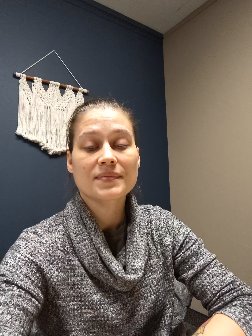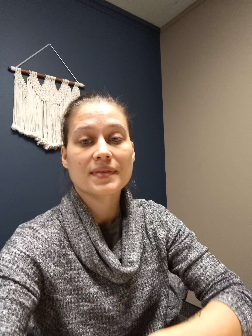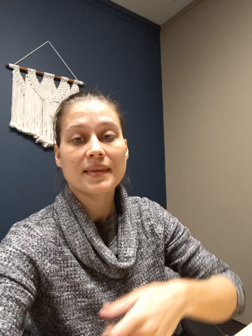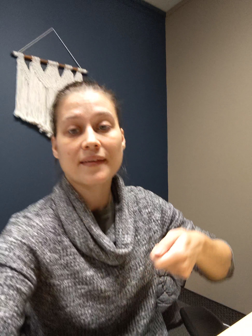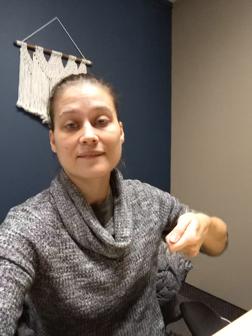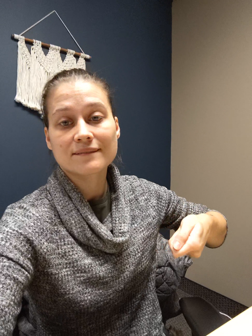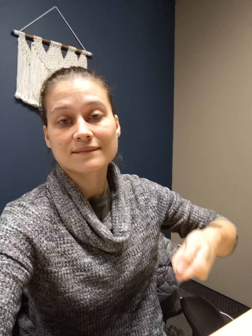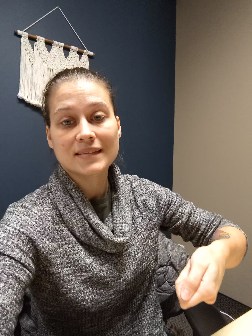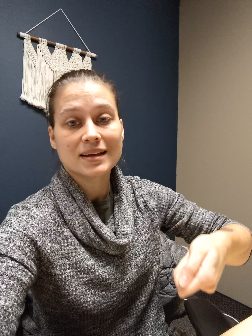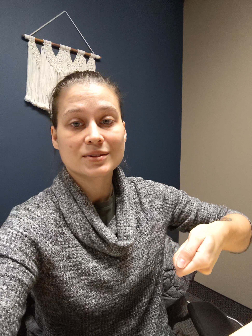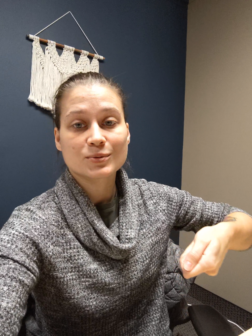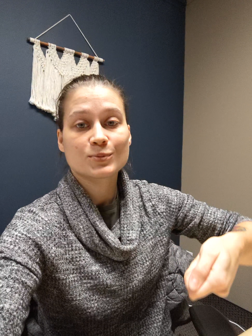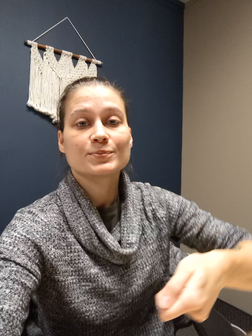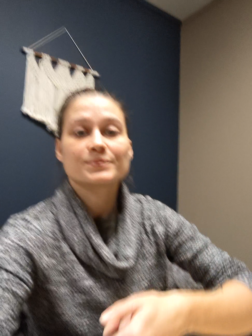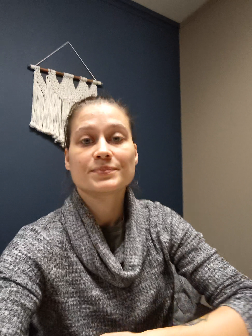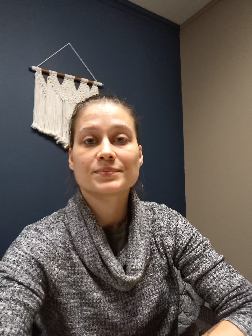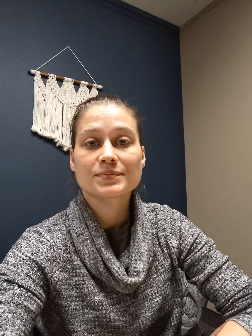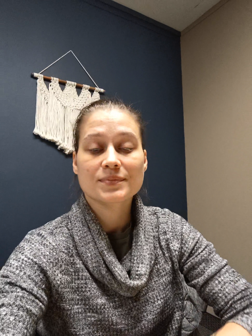vacuum